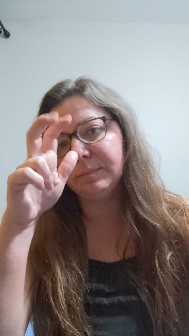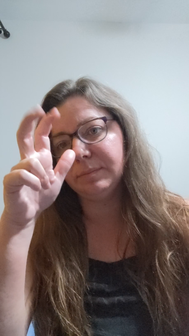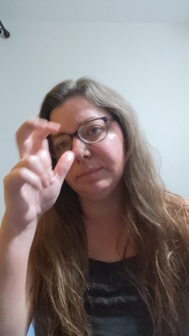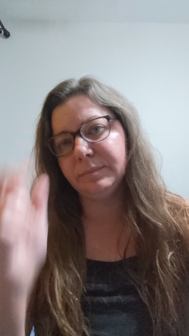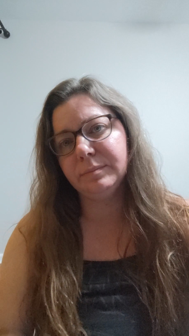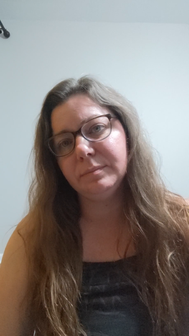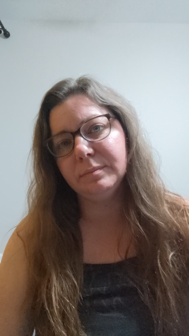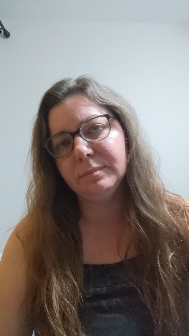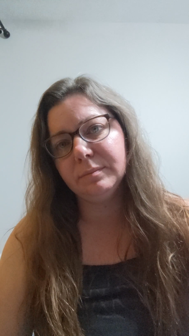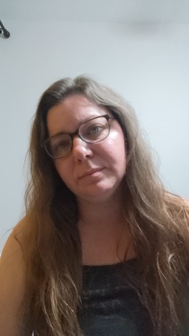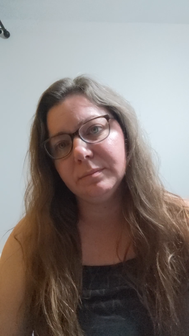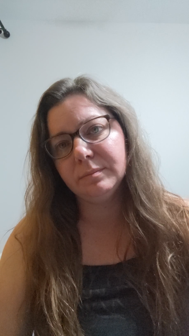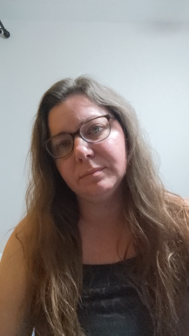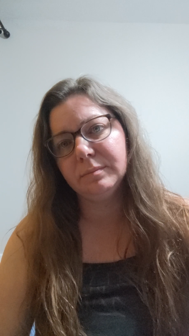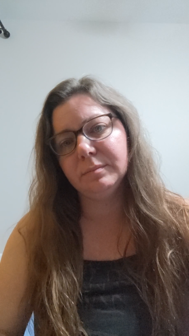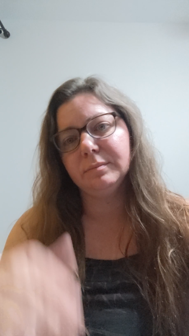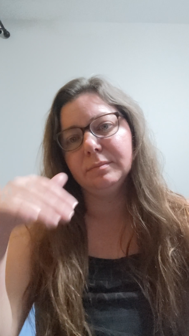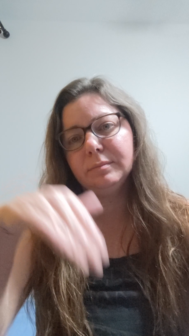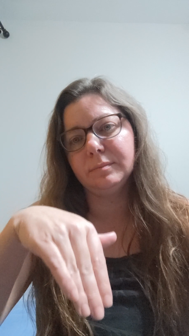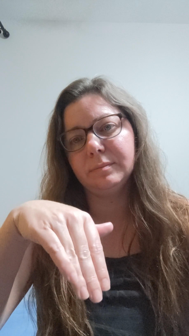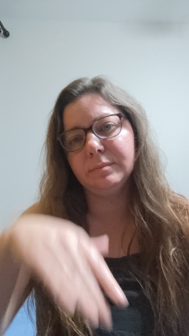night night